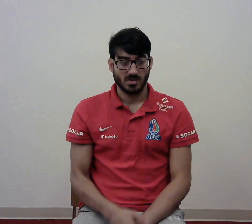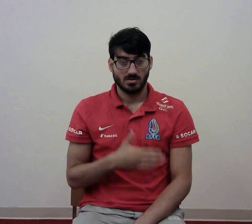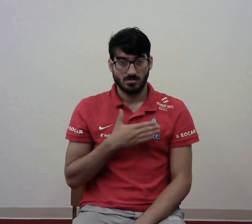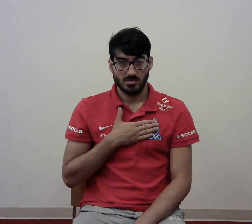mən